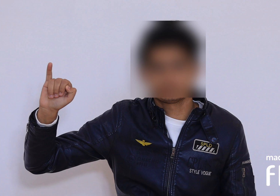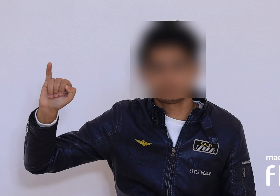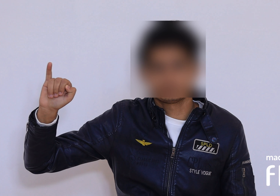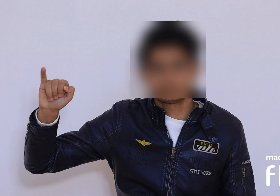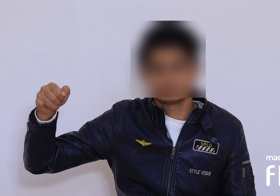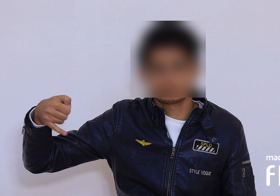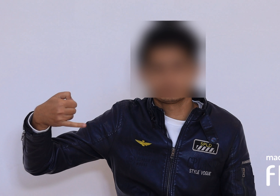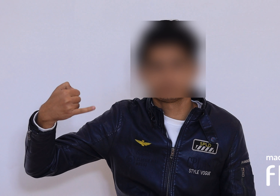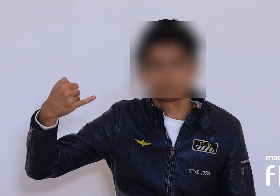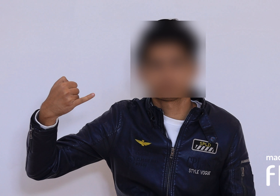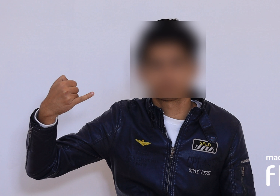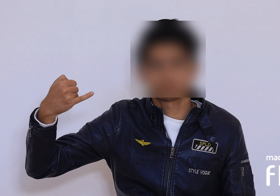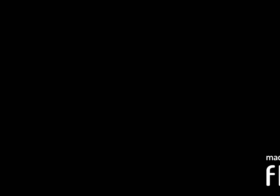ج